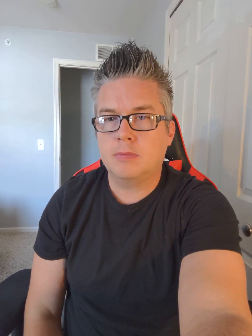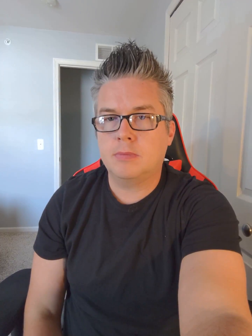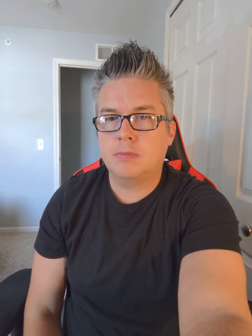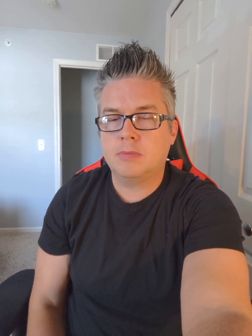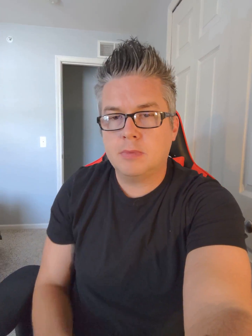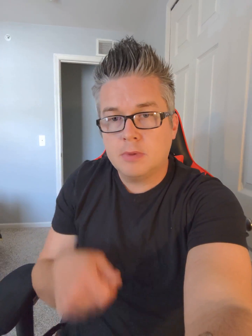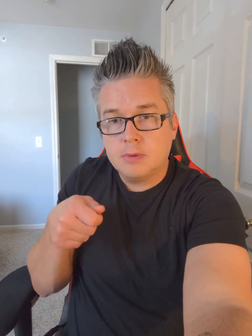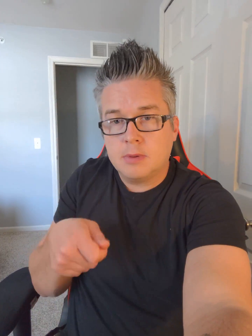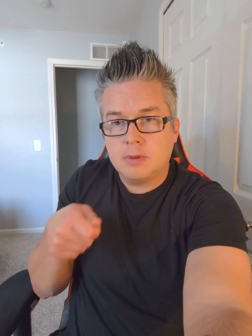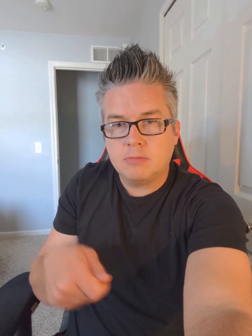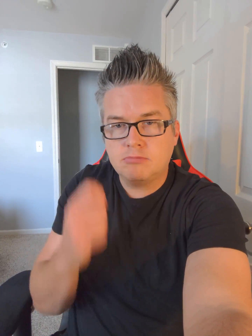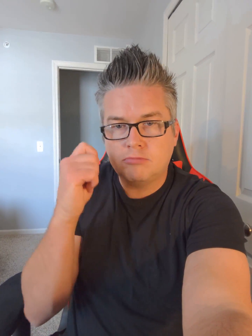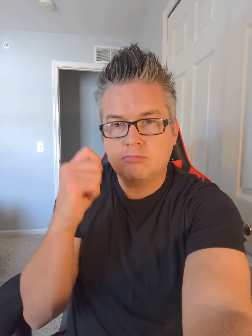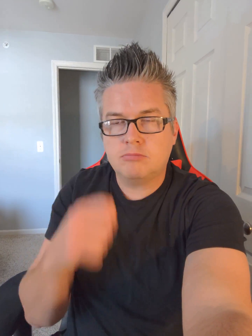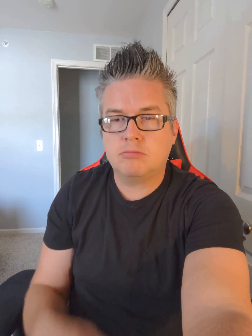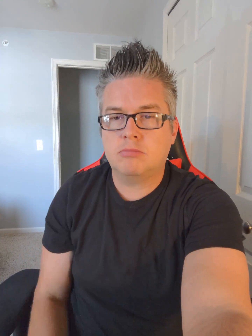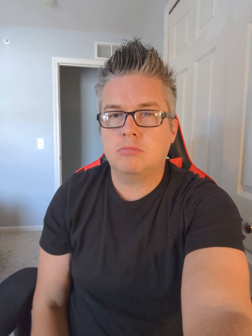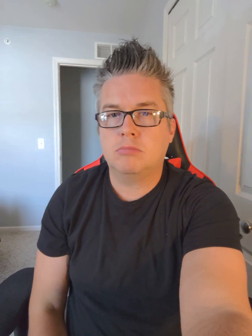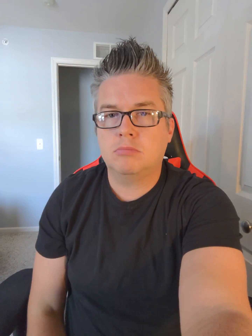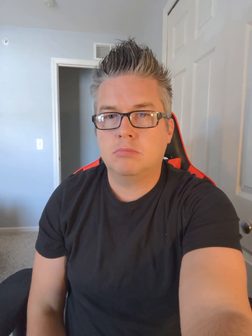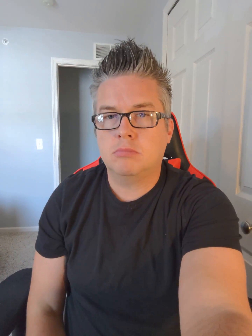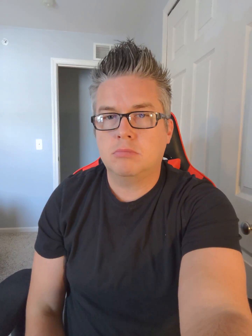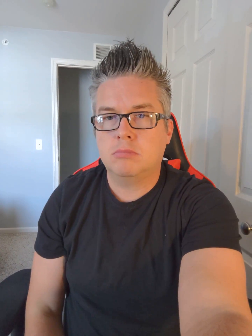shovel